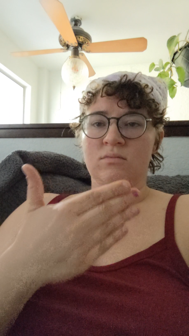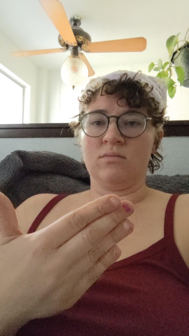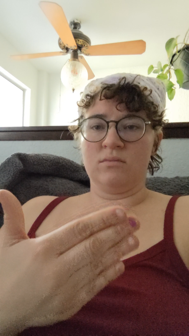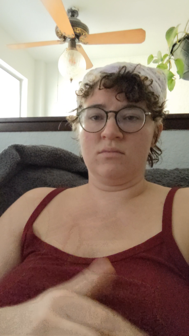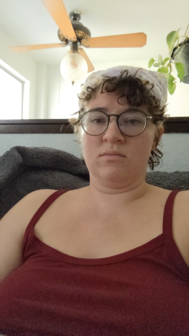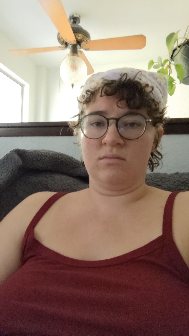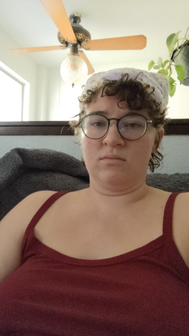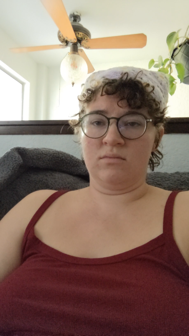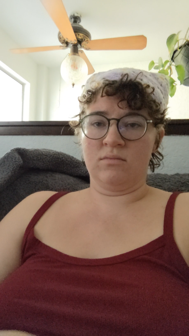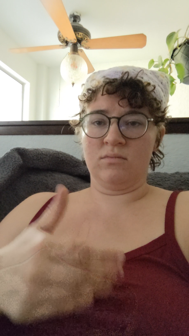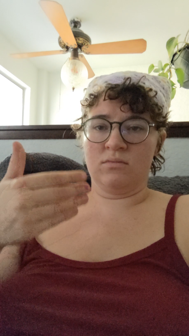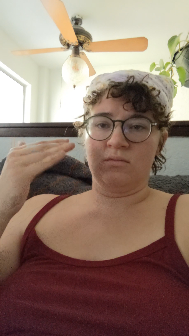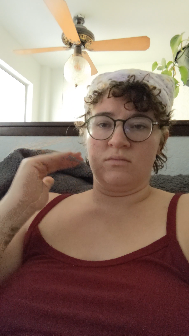short